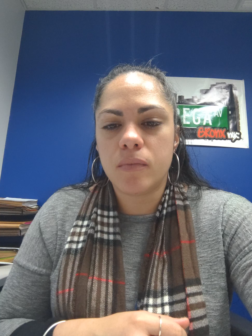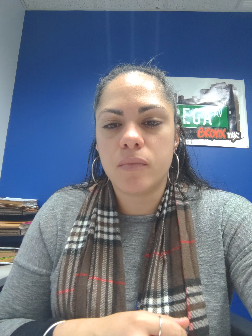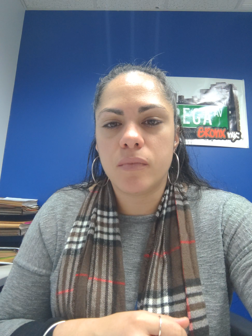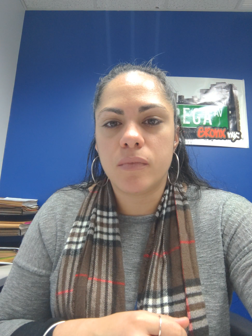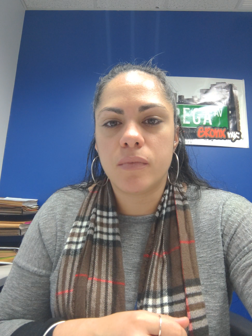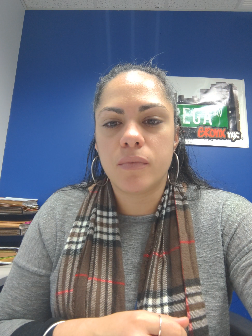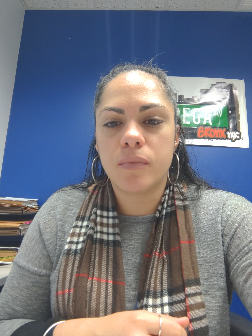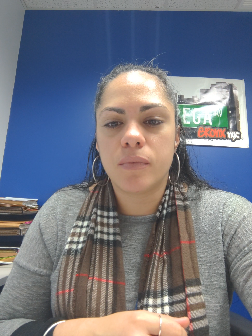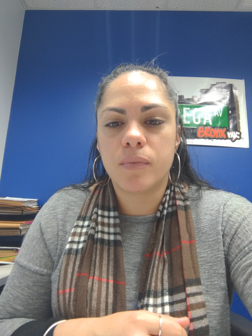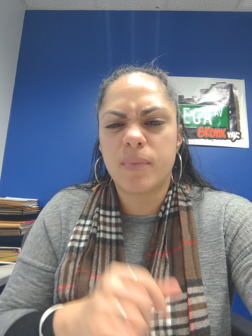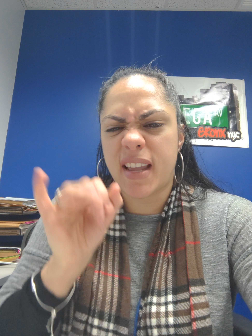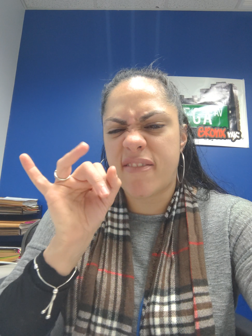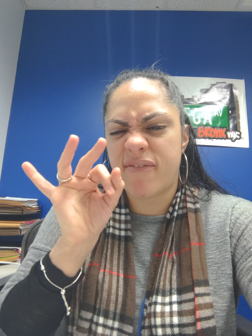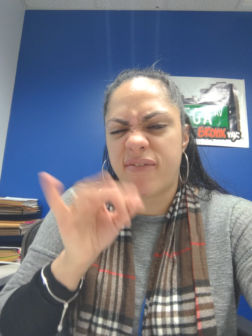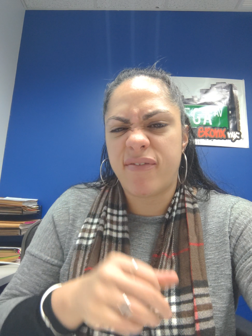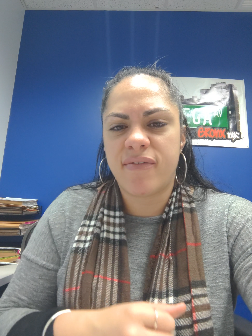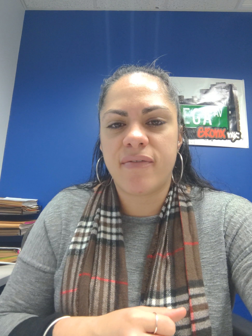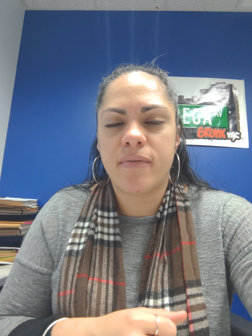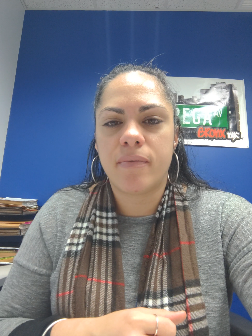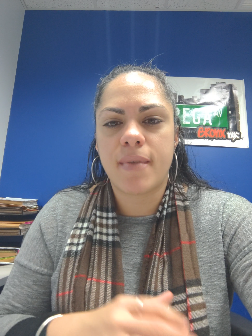if